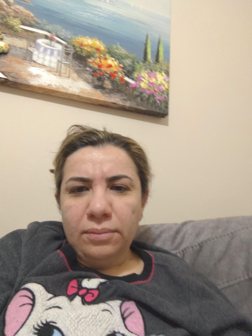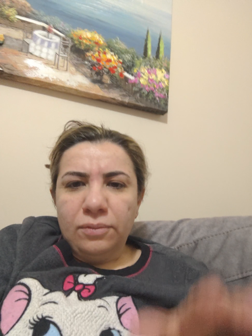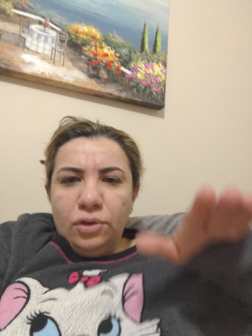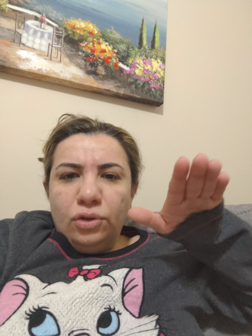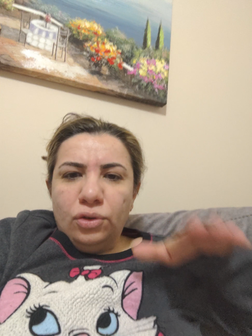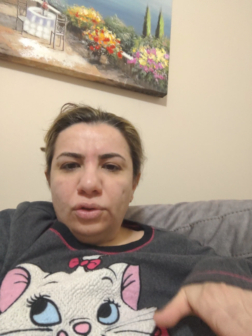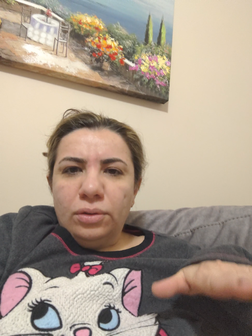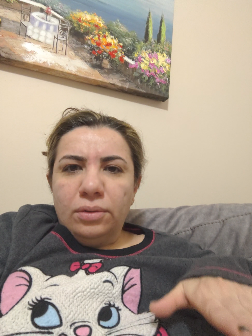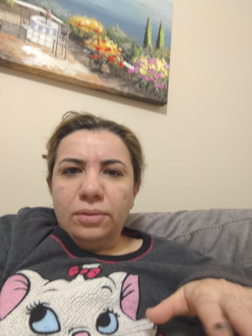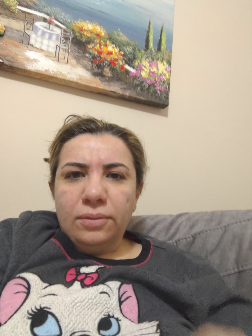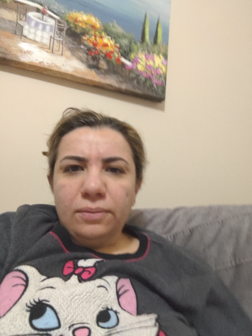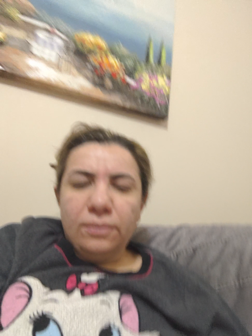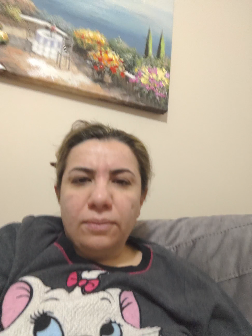child